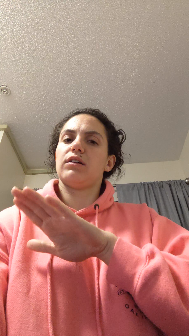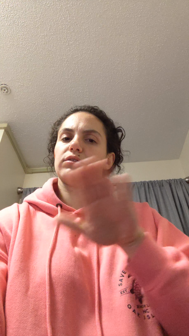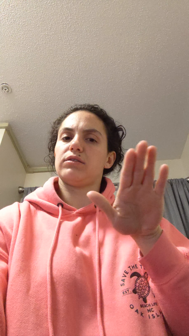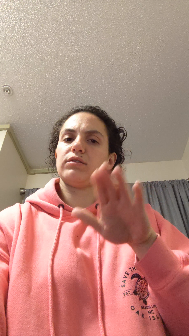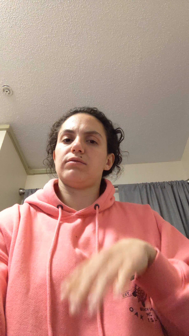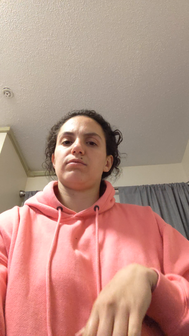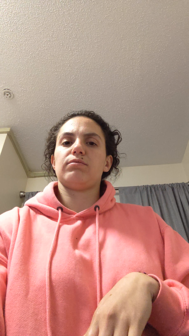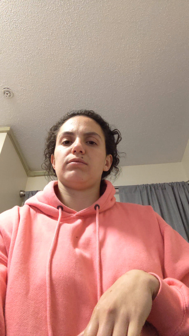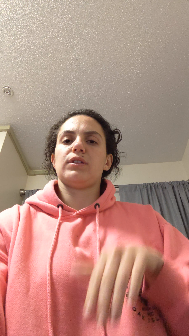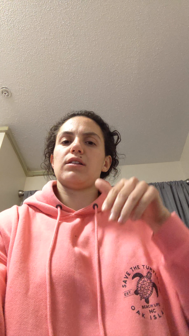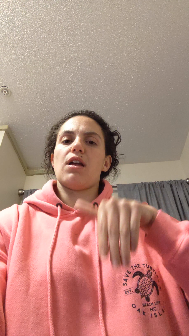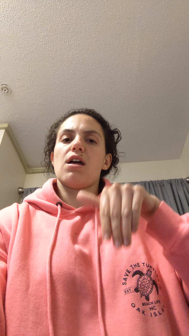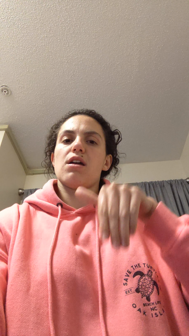night night